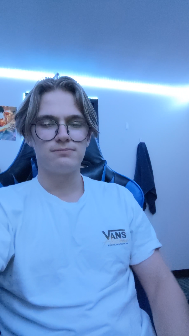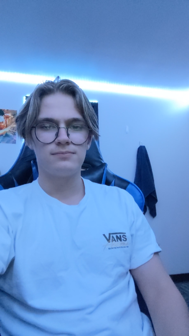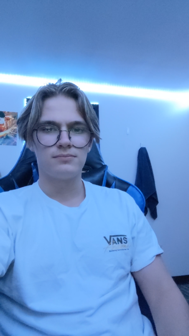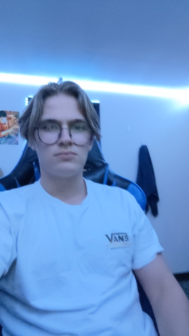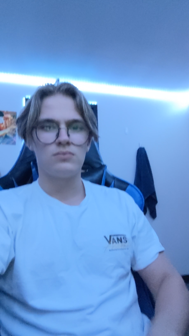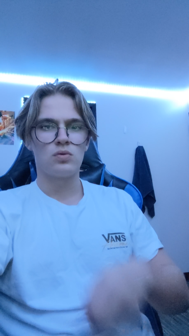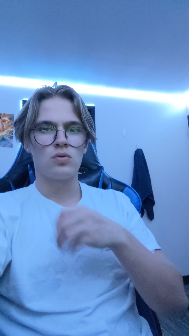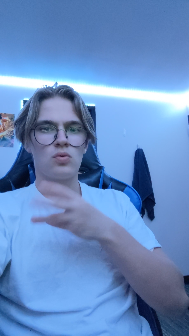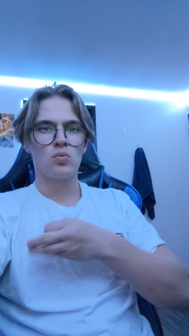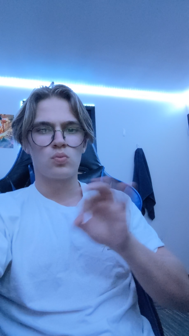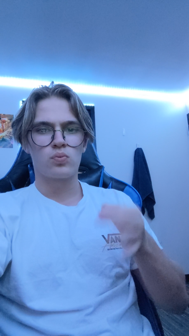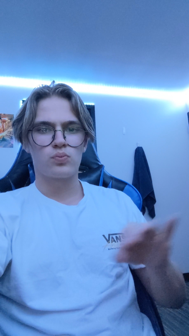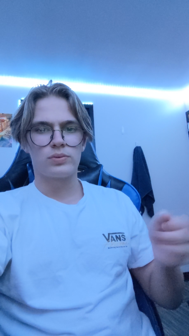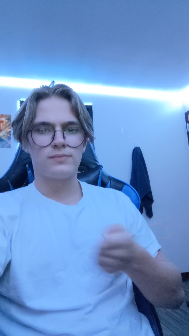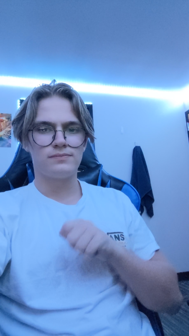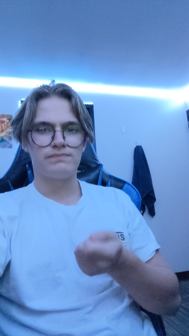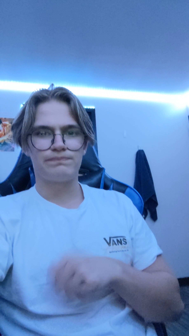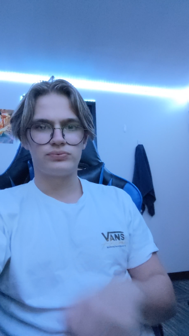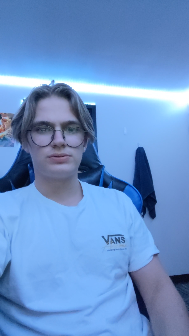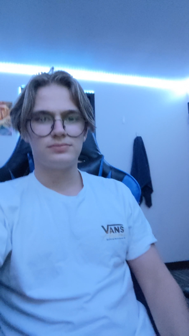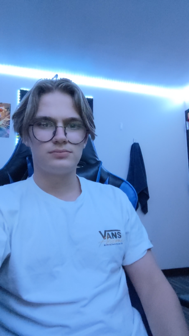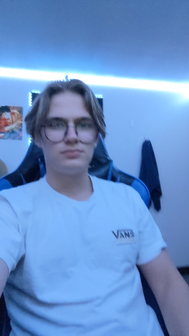hose